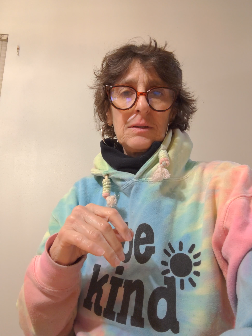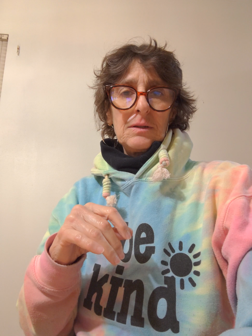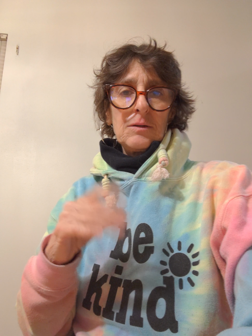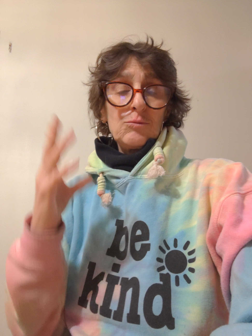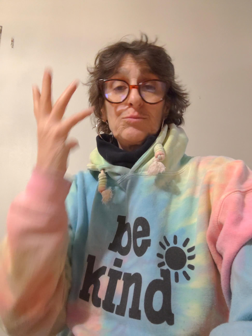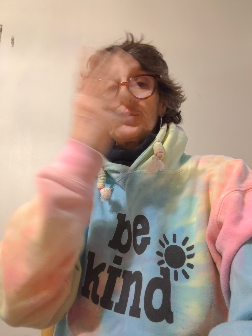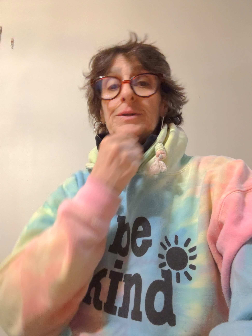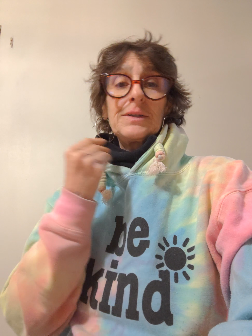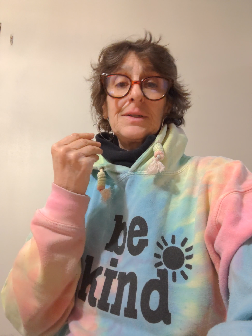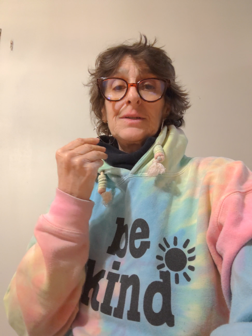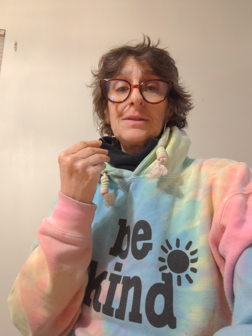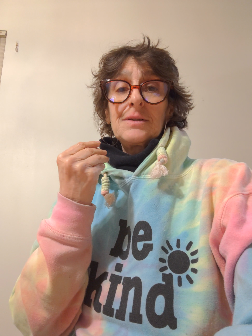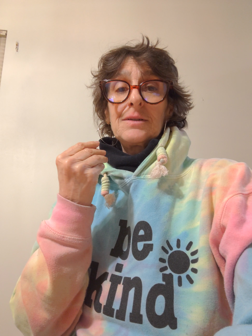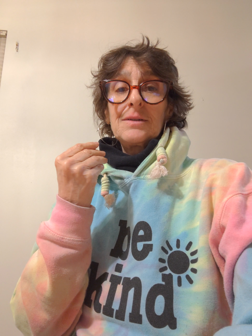pretty